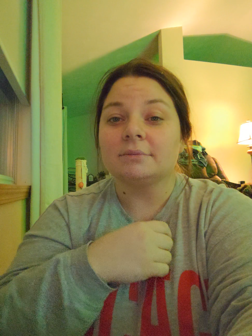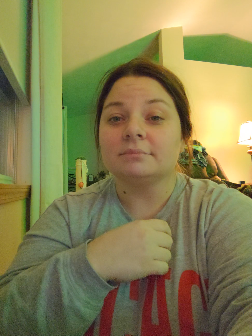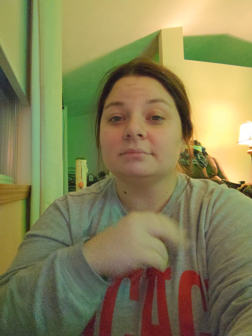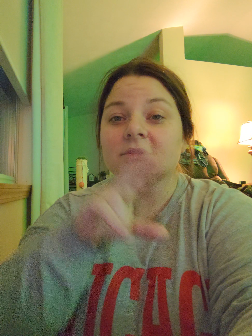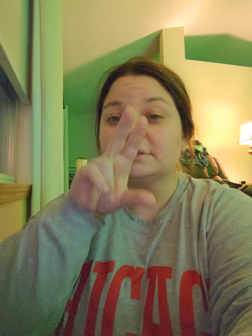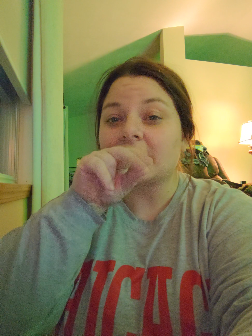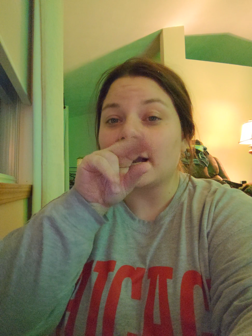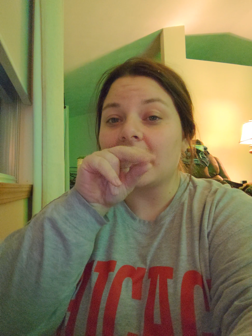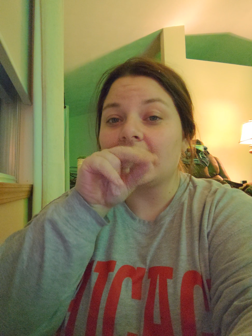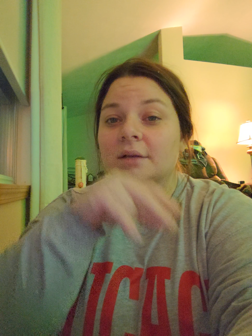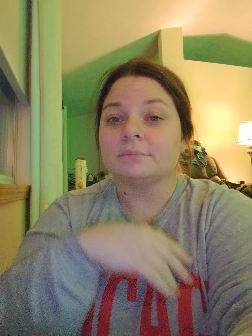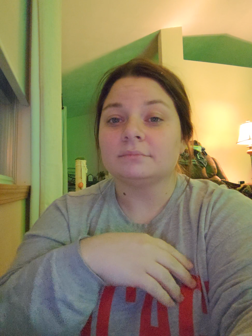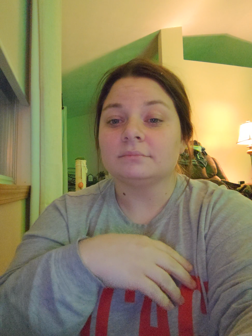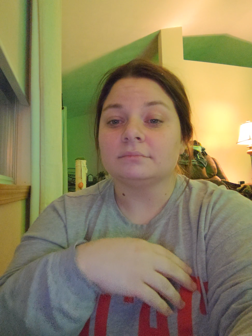duck